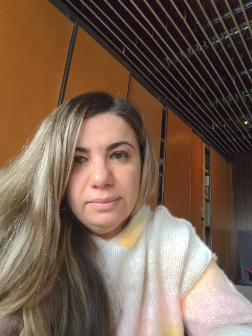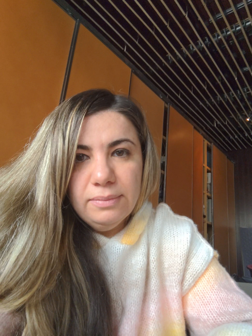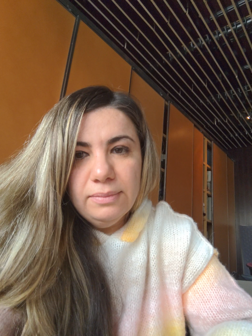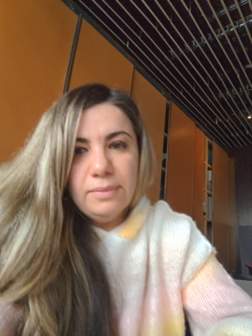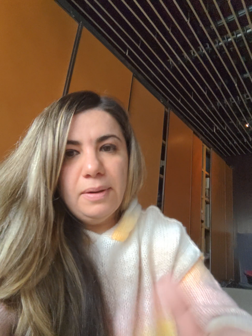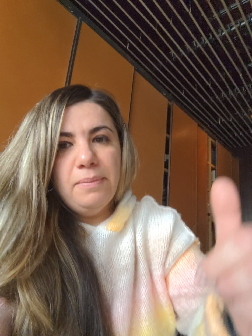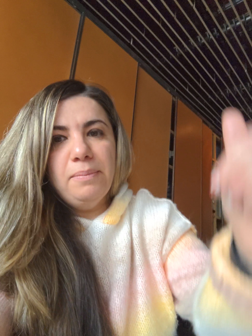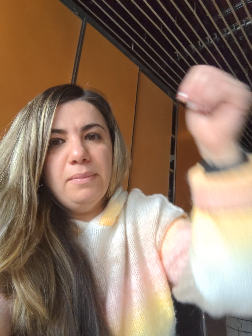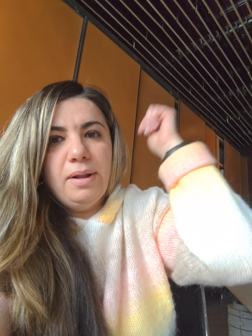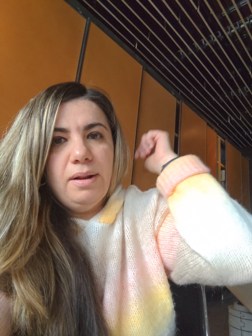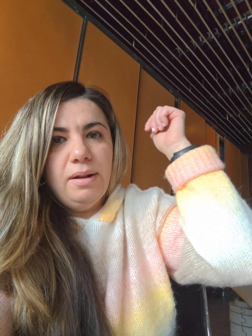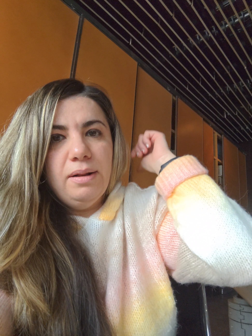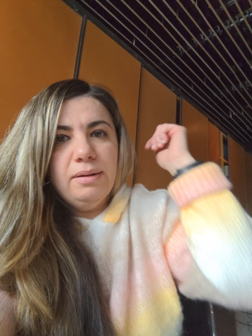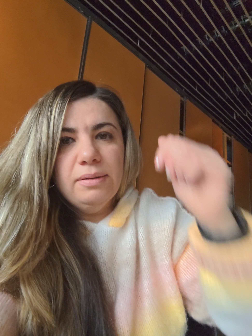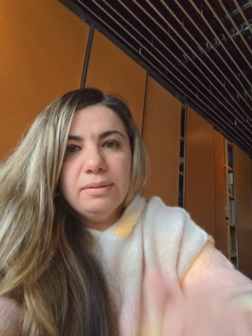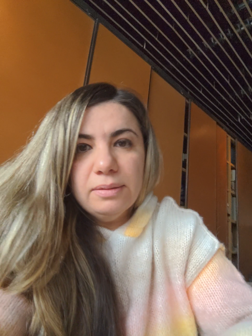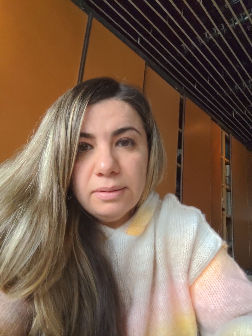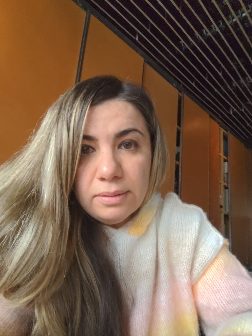backyard